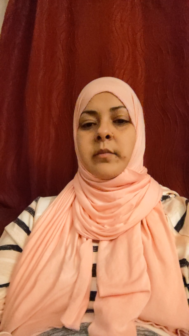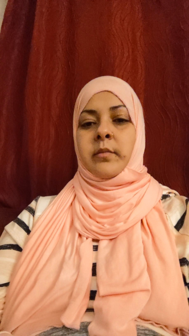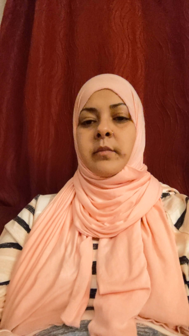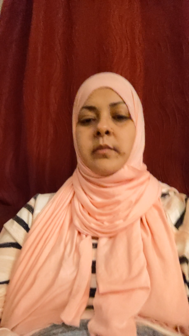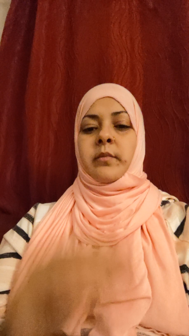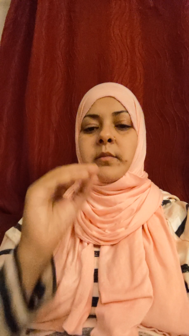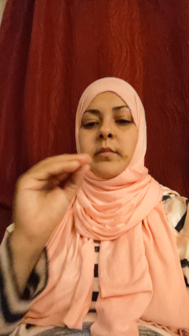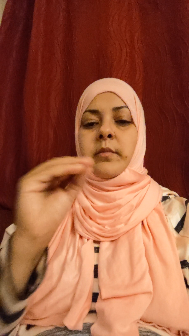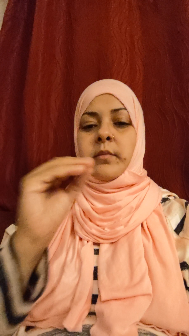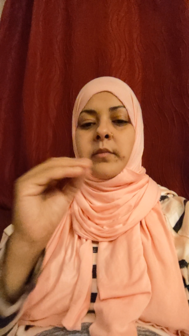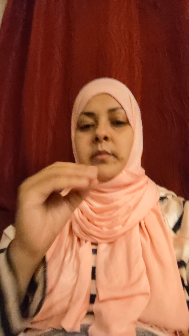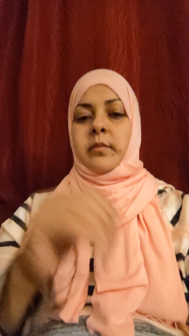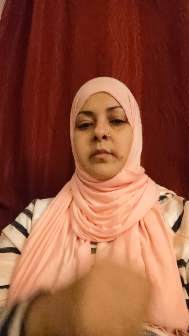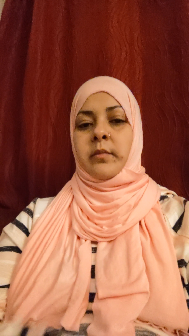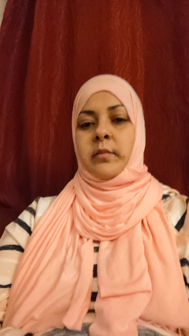fix